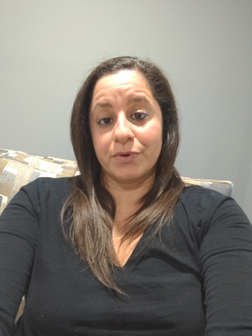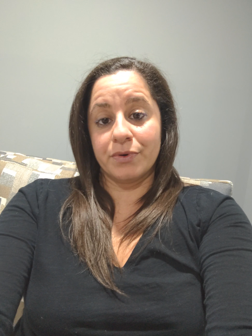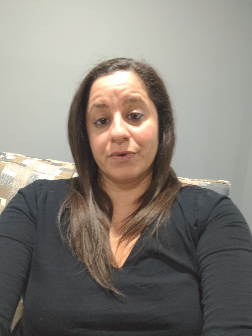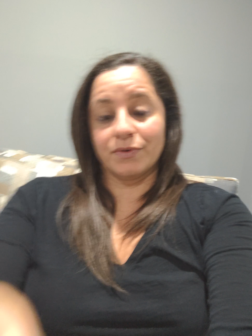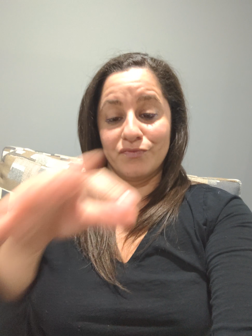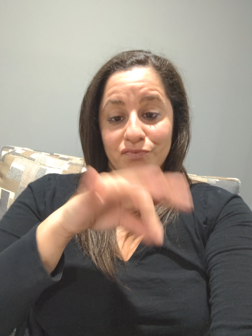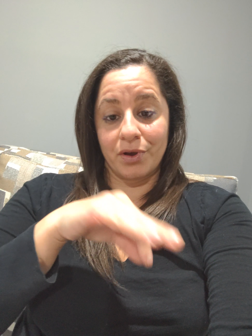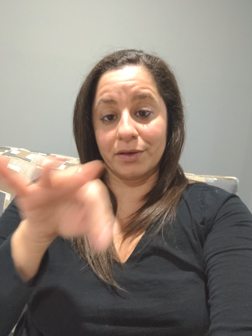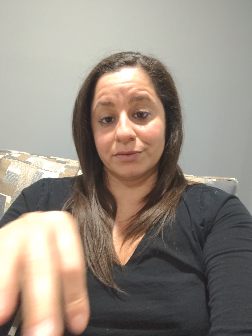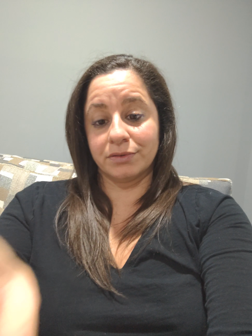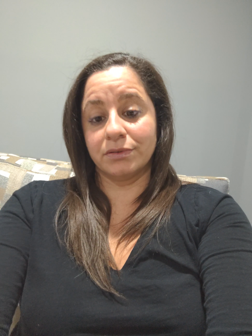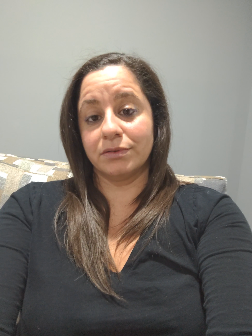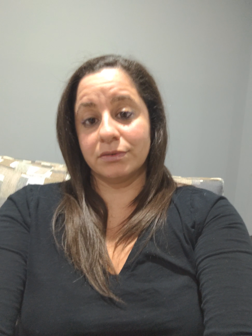french fries